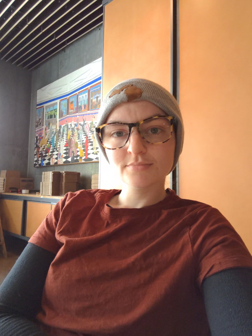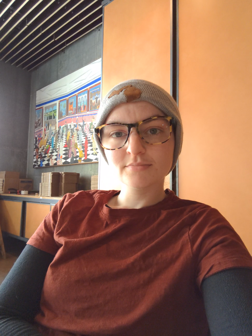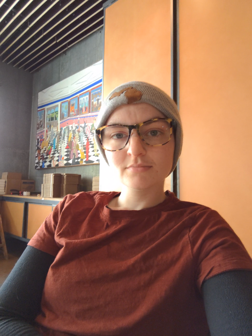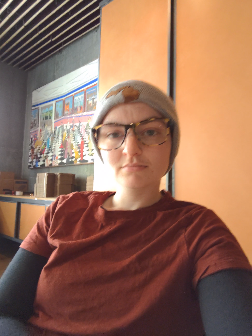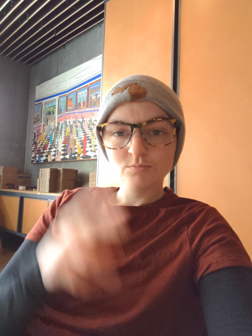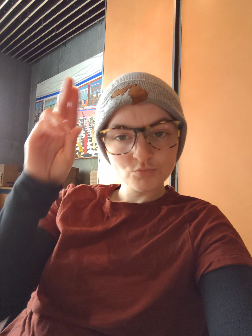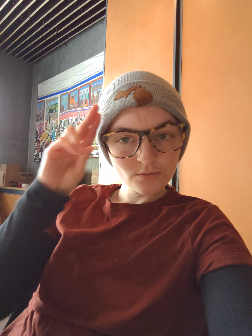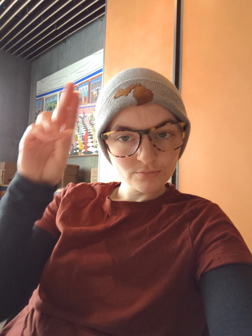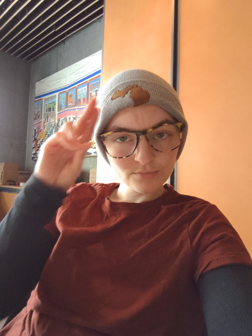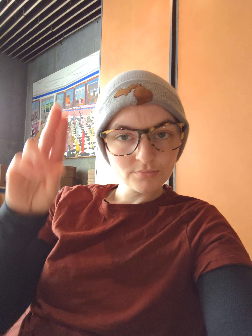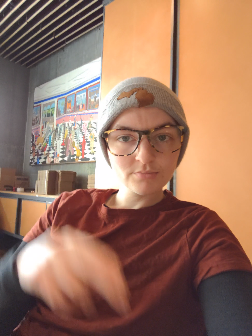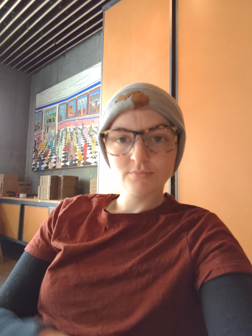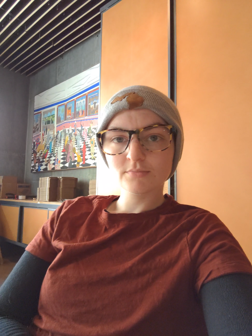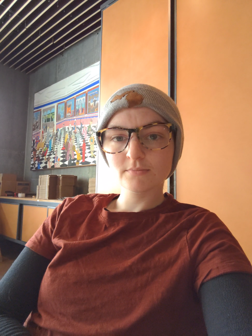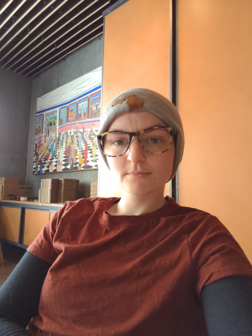uncle